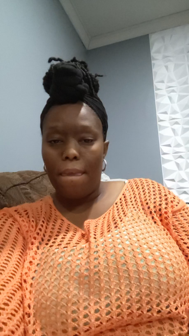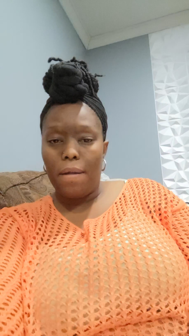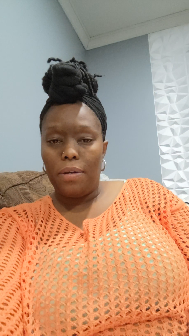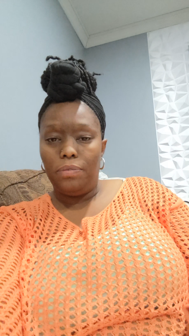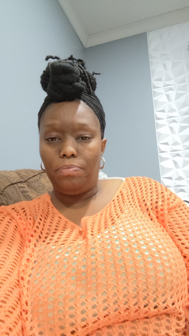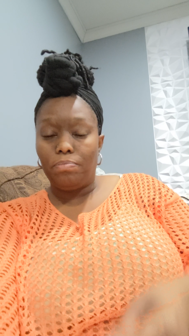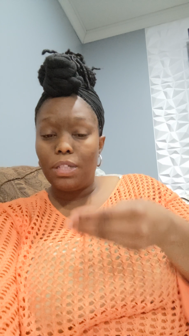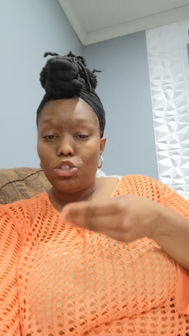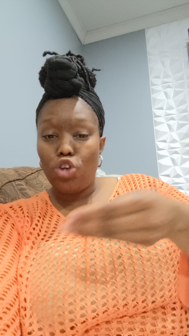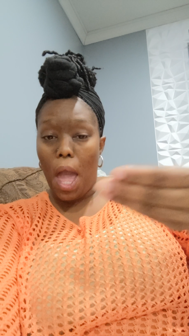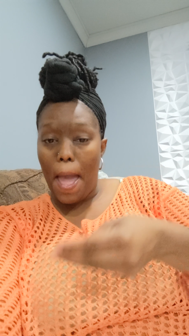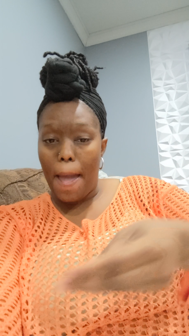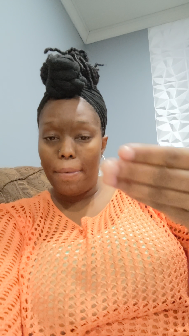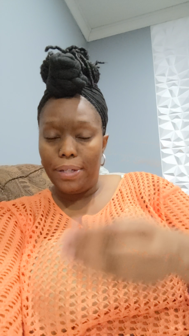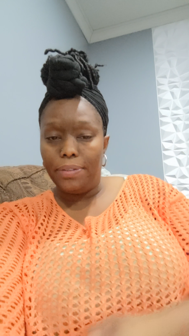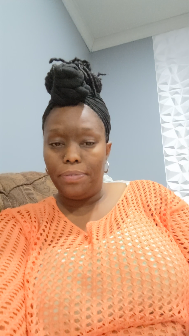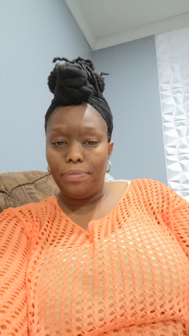shopping